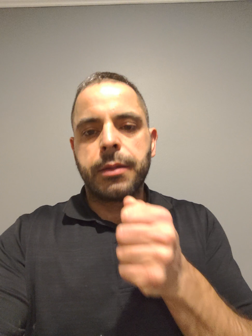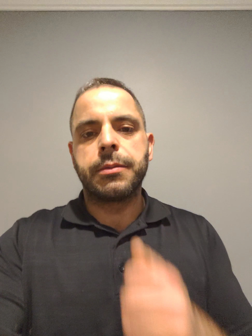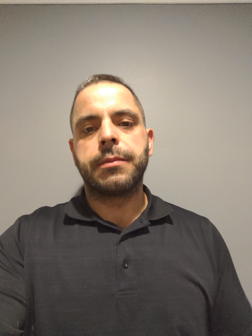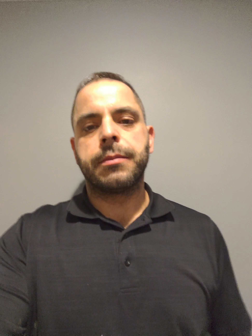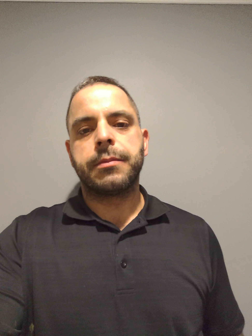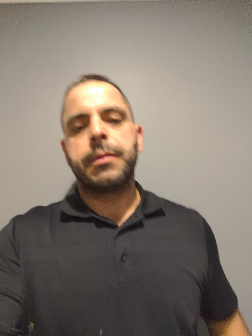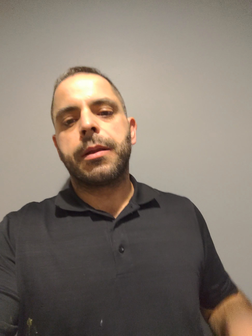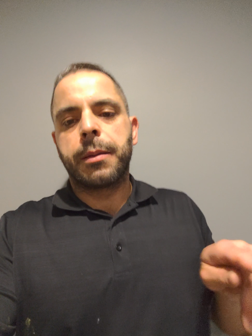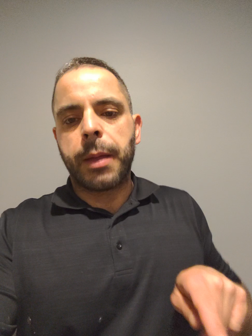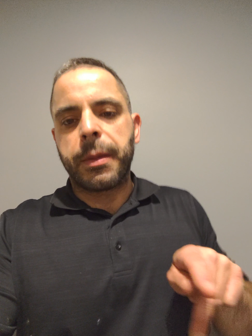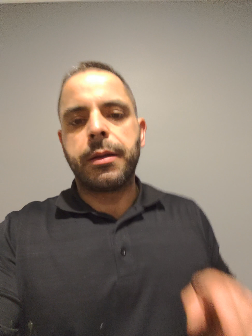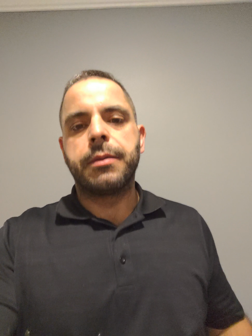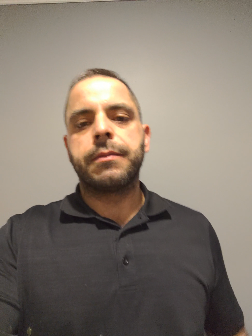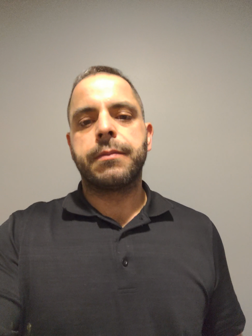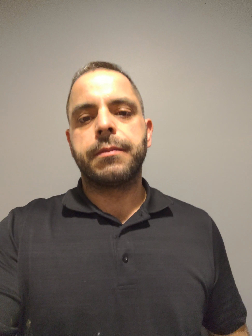puppy